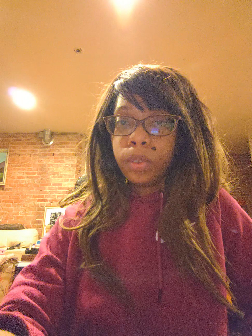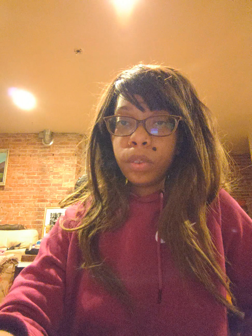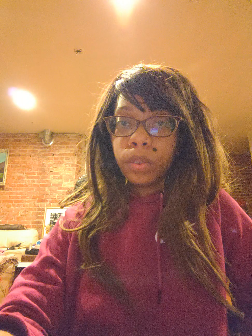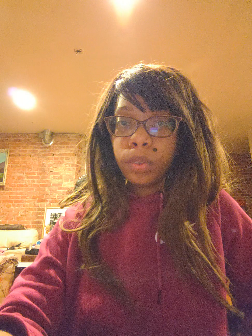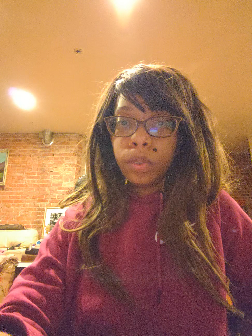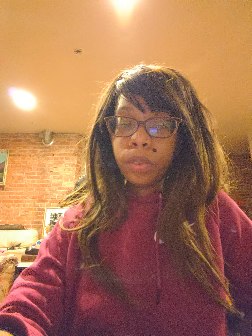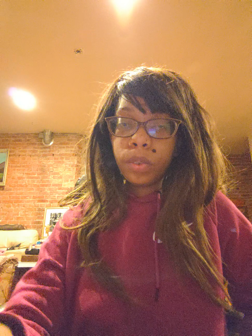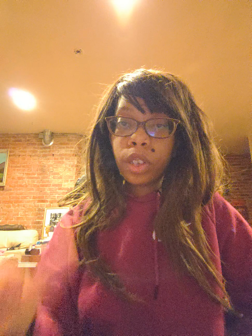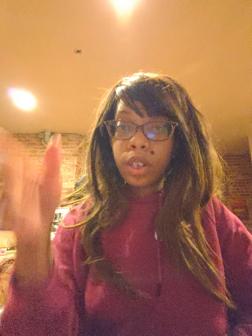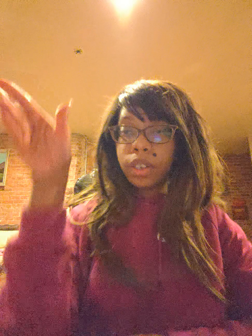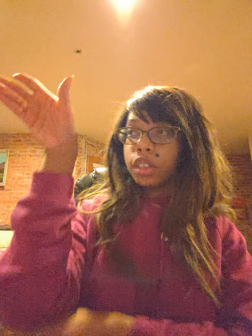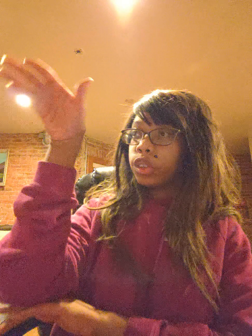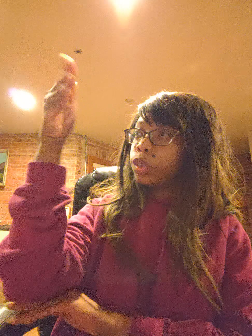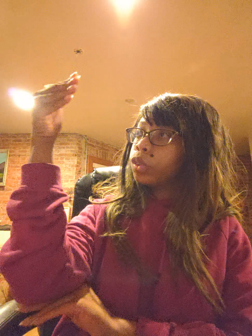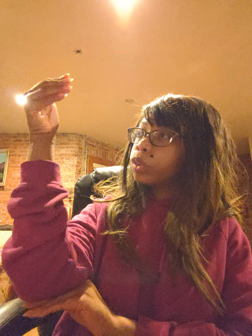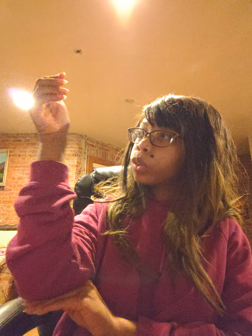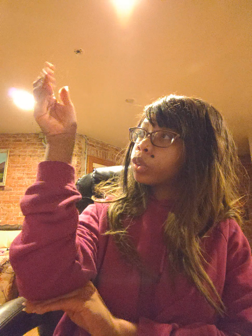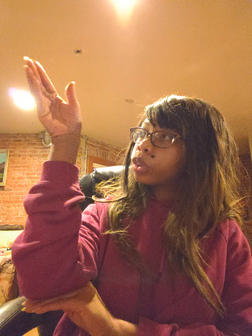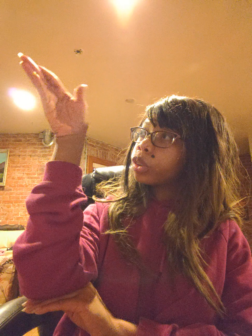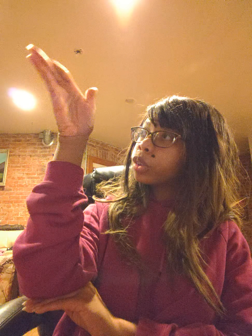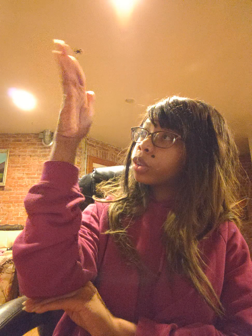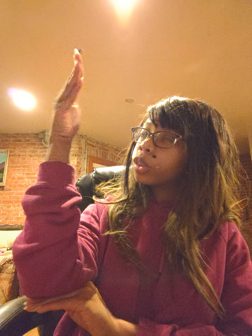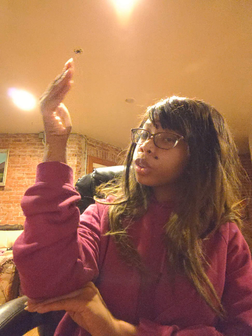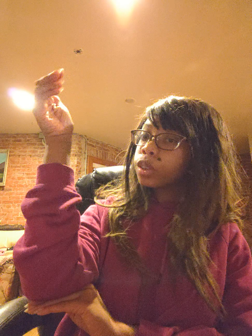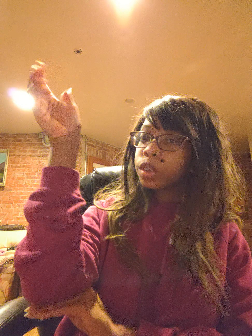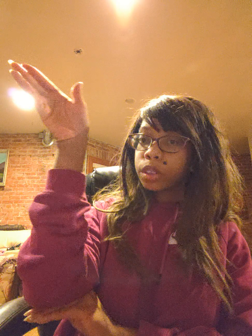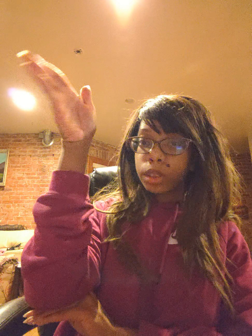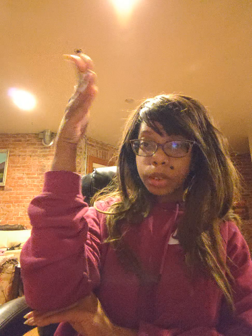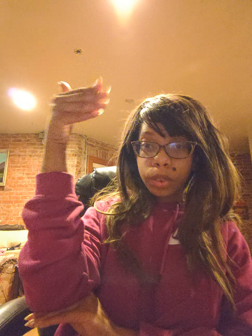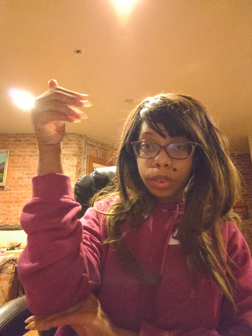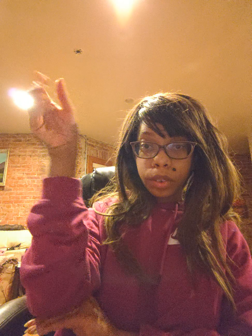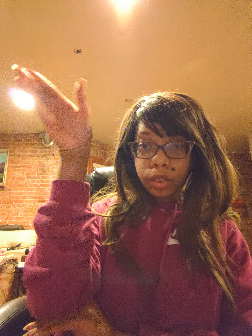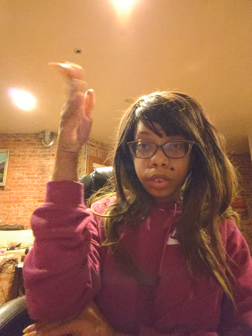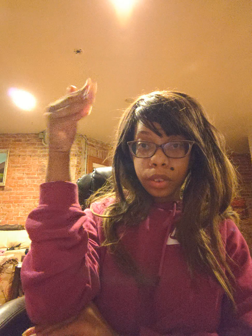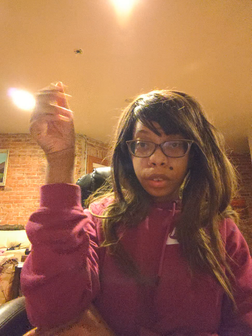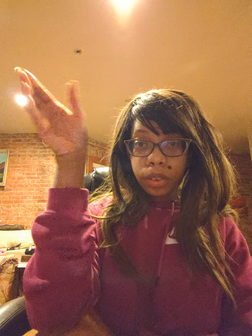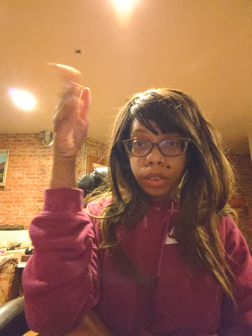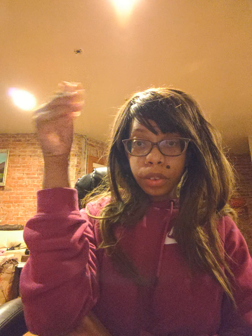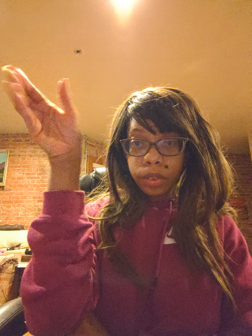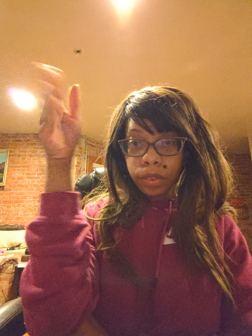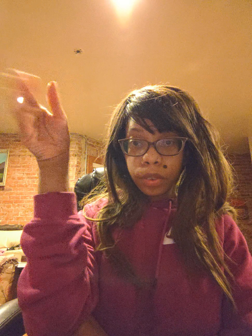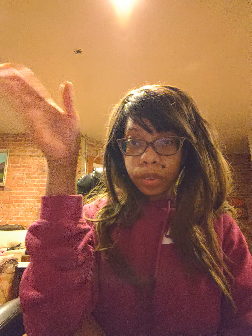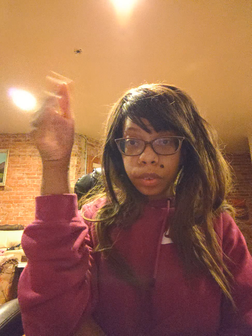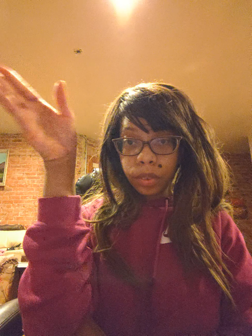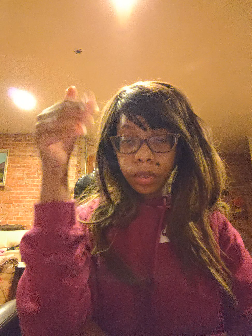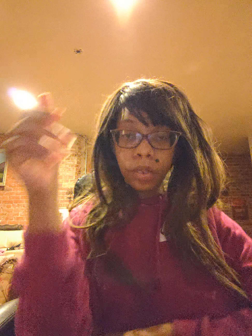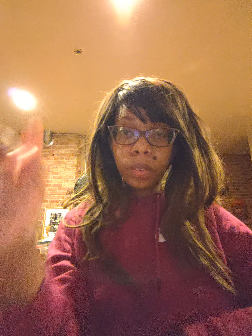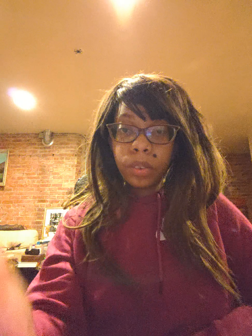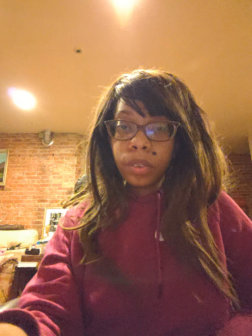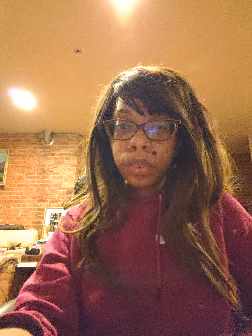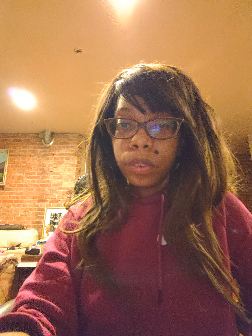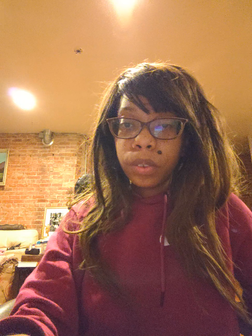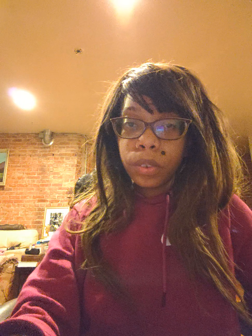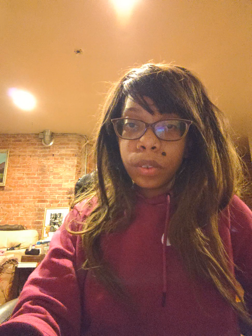flag